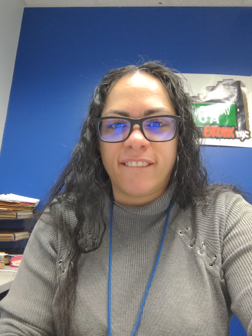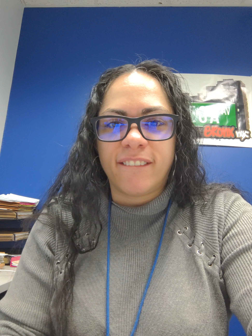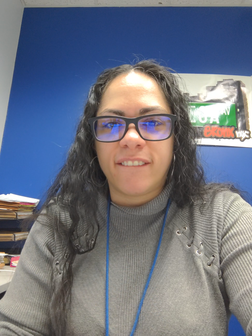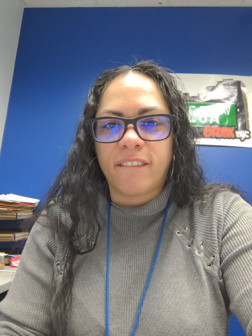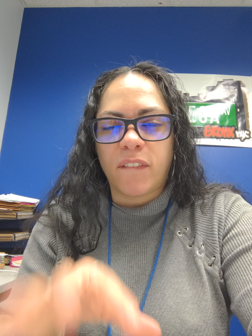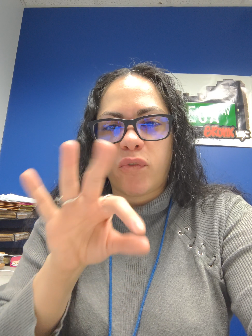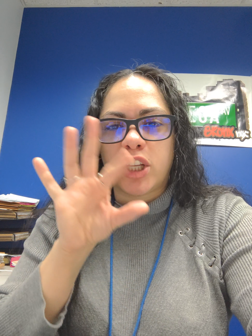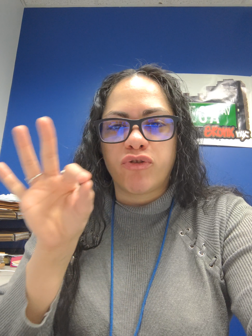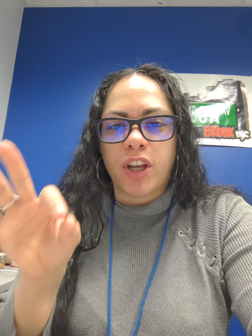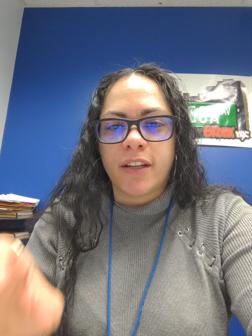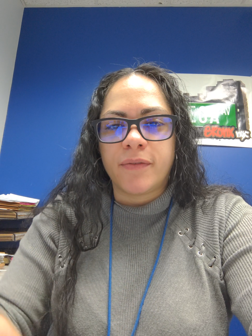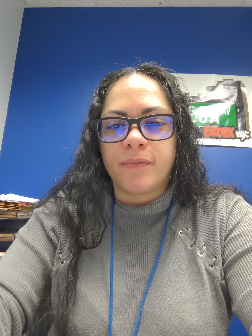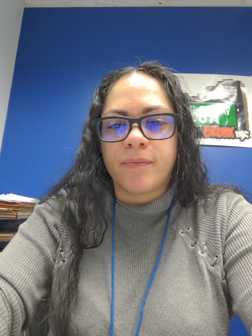french fries